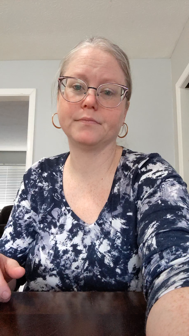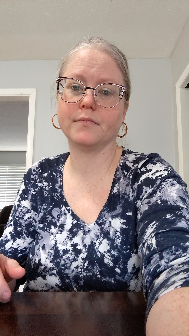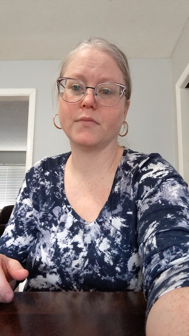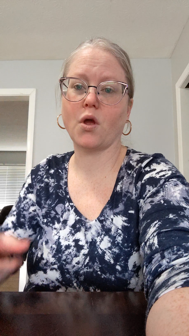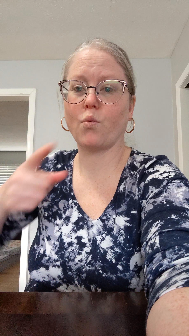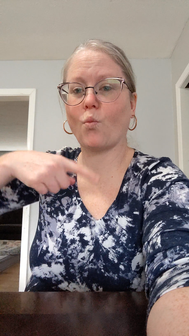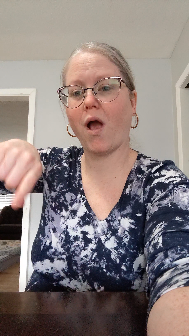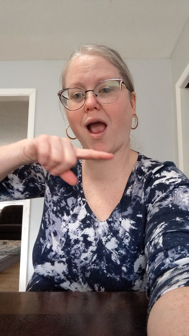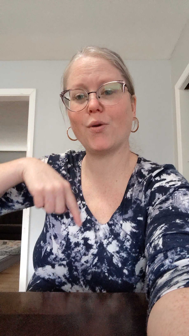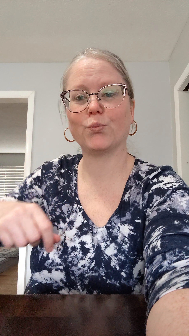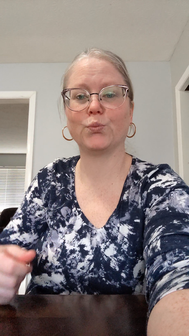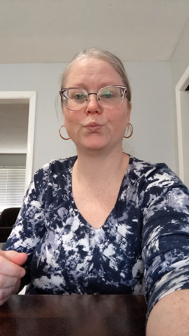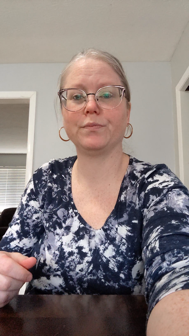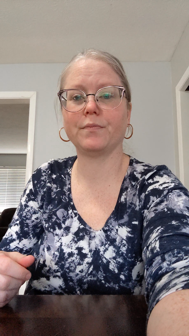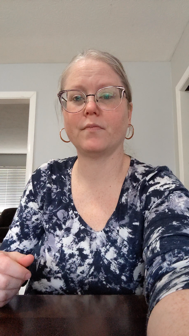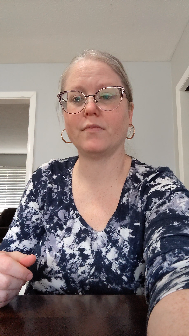around